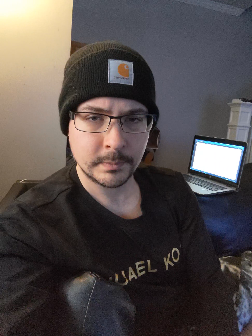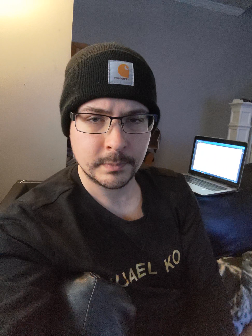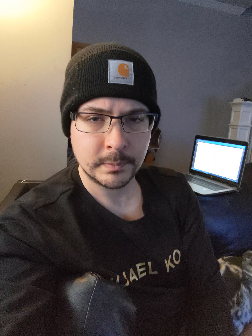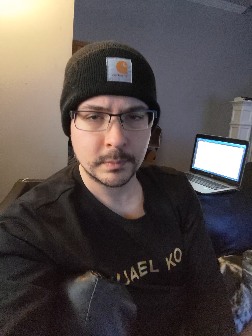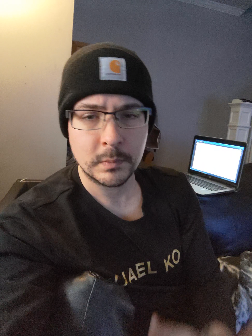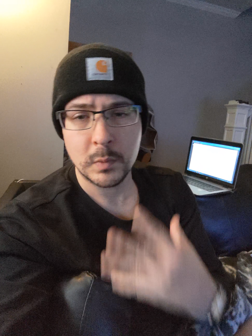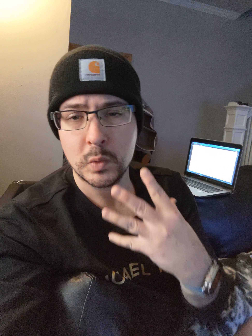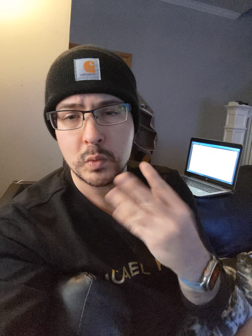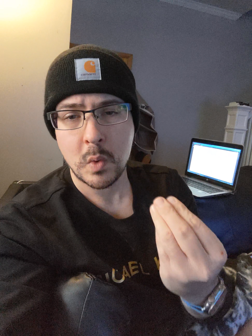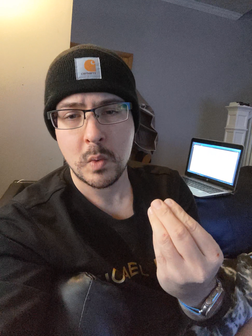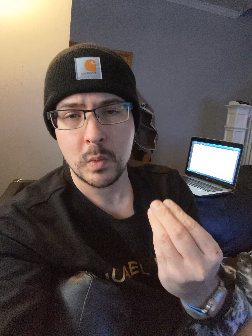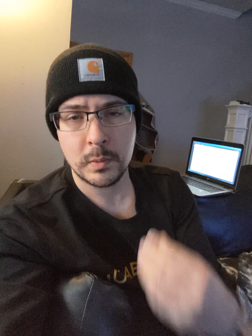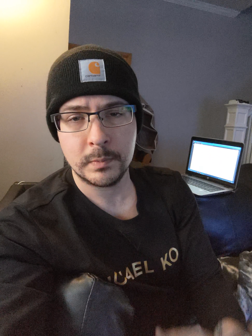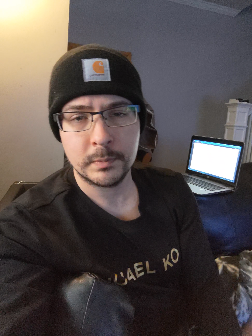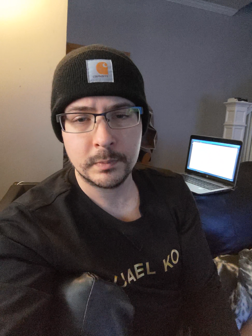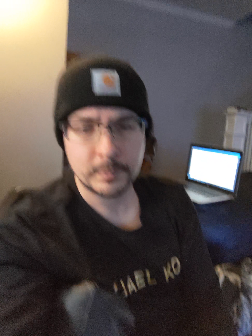go